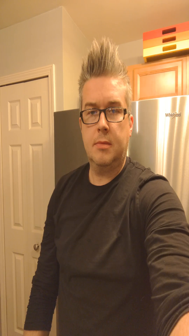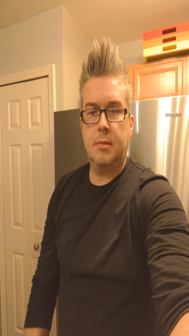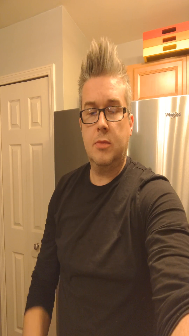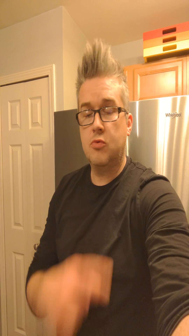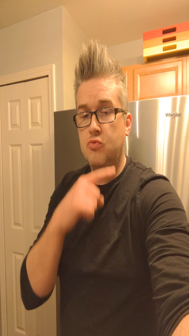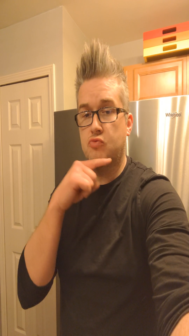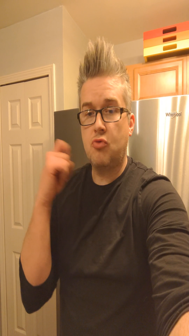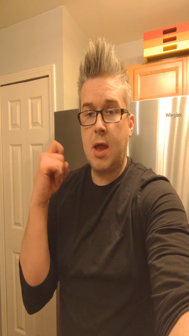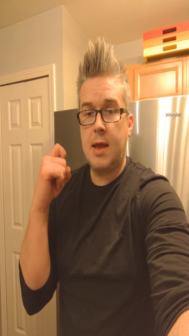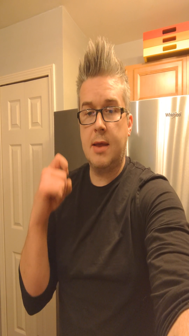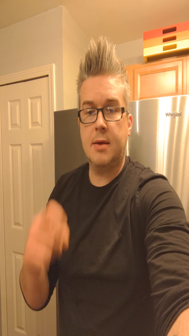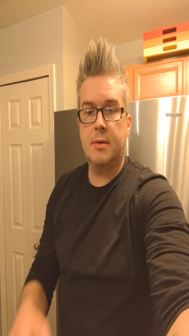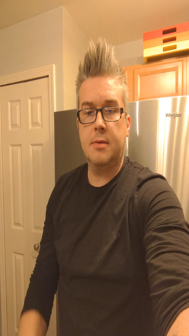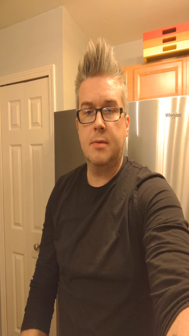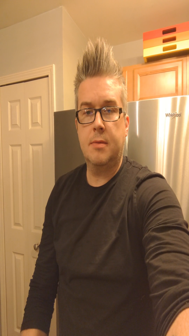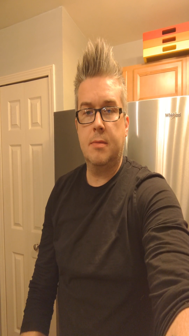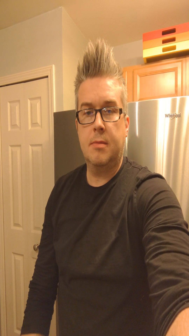dry